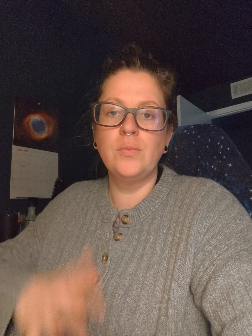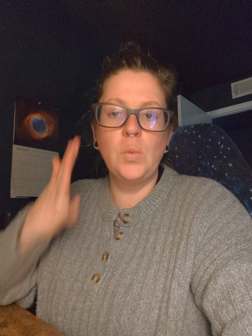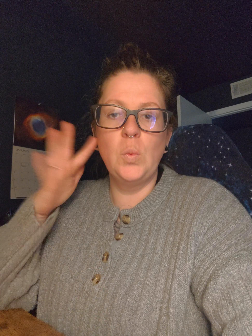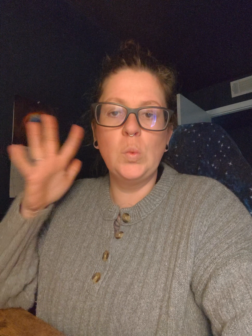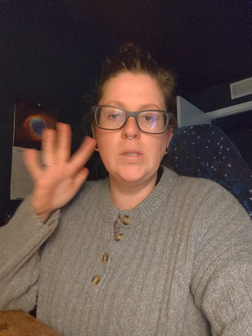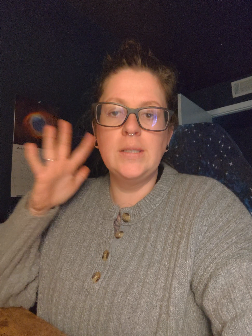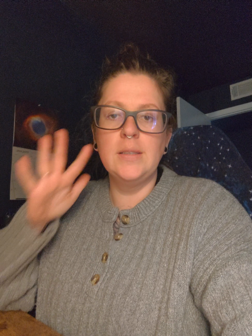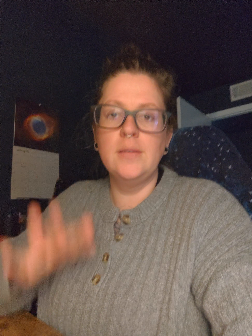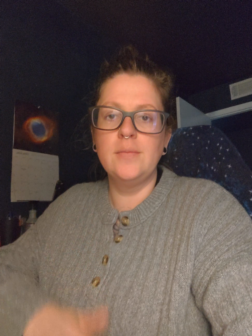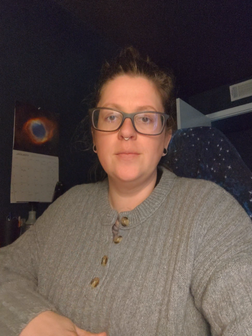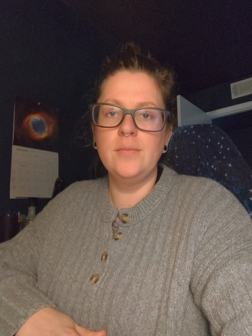noisy